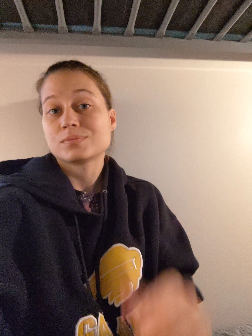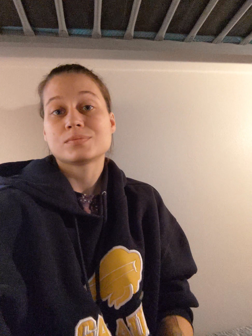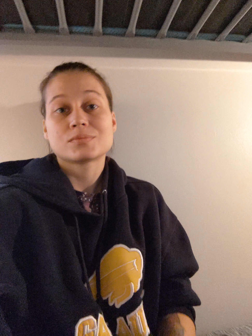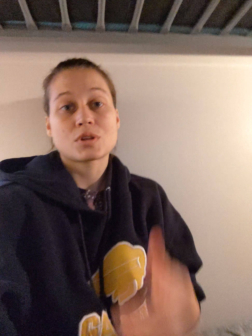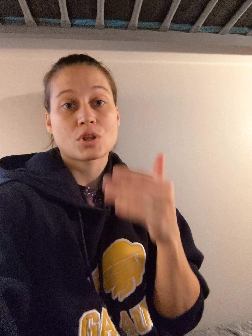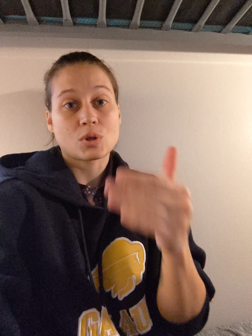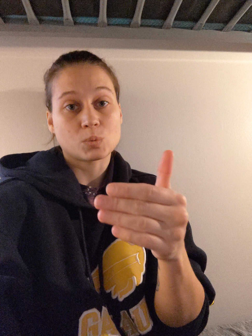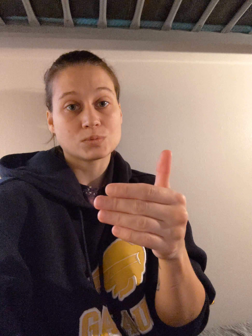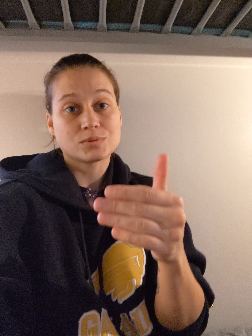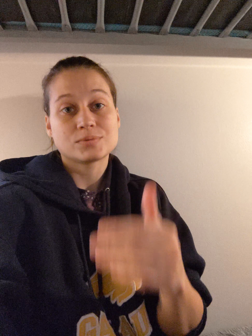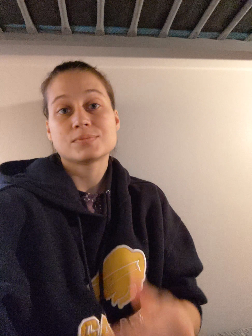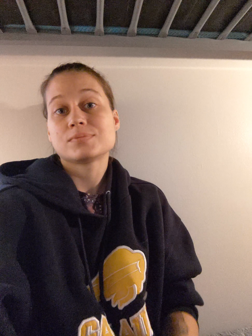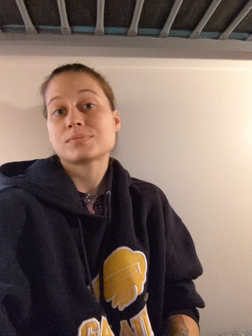close